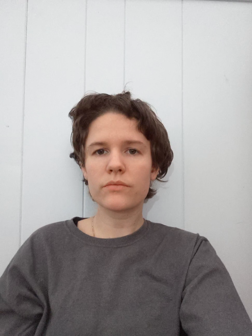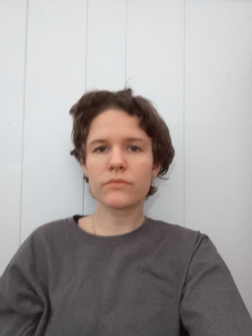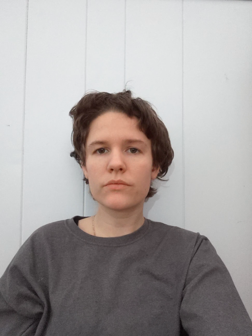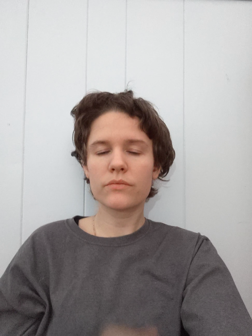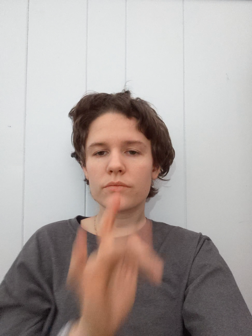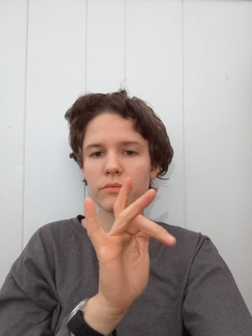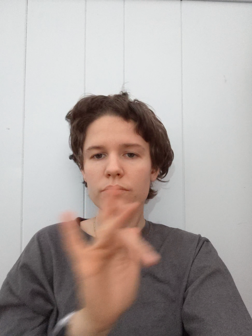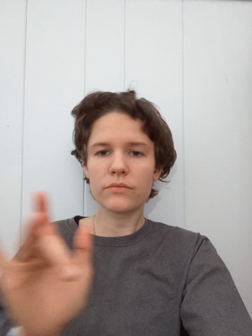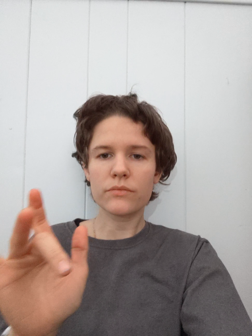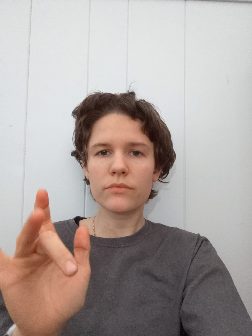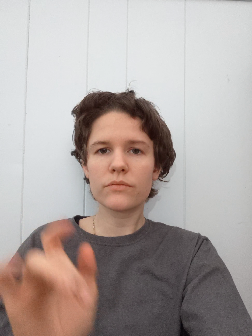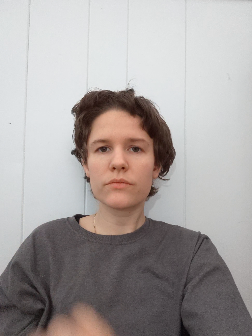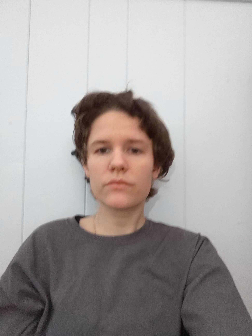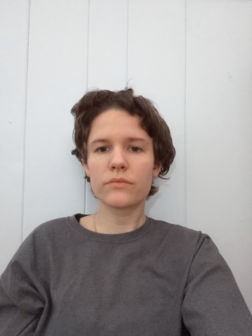empty